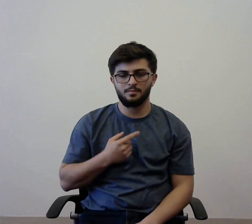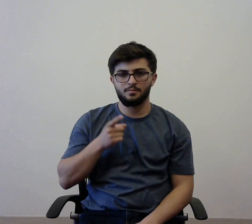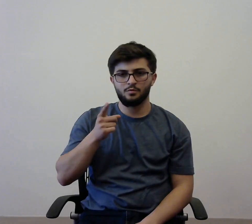orda